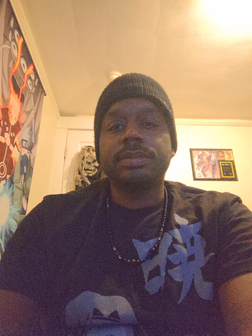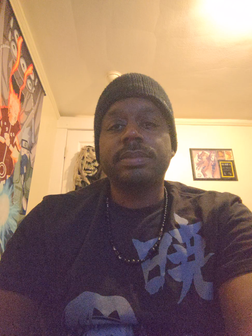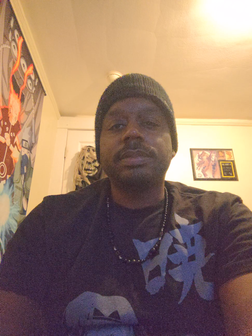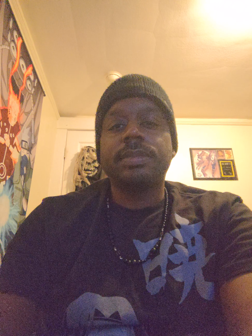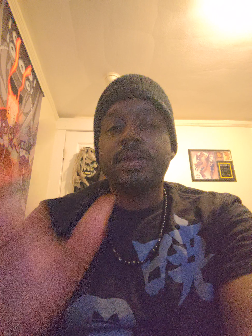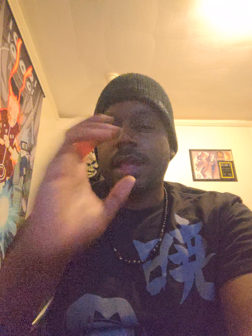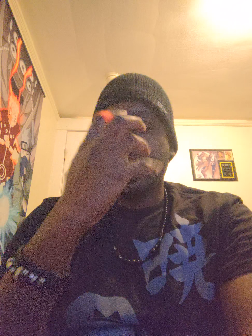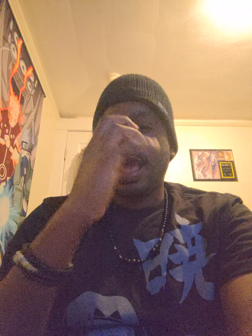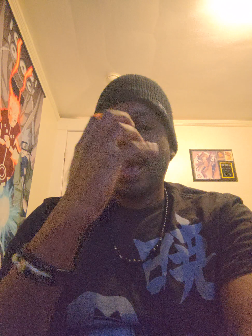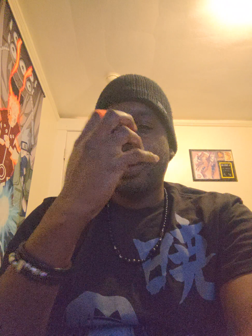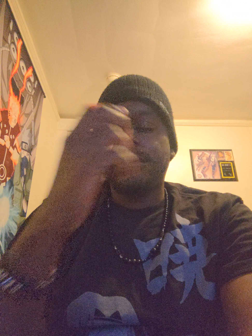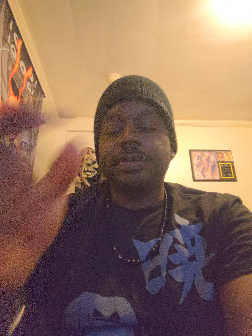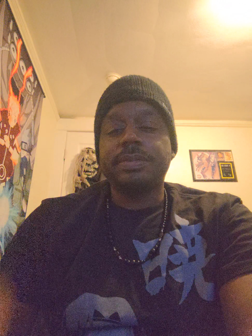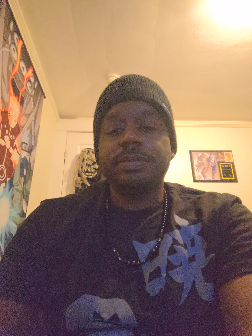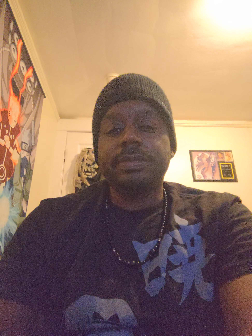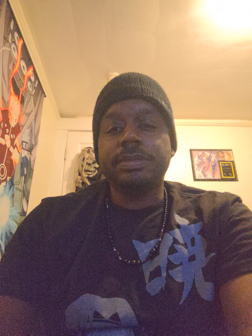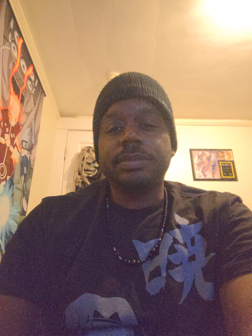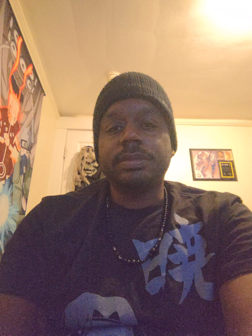clown